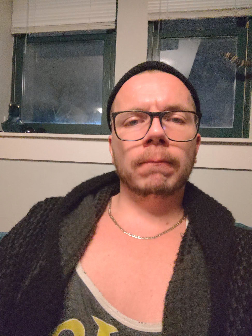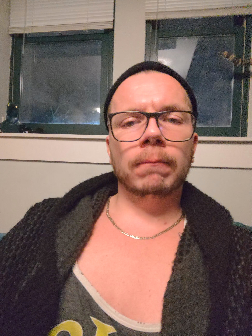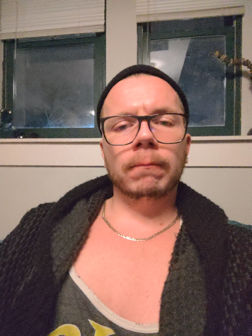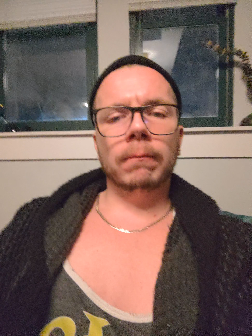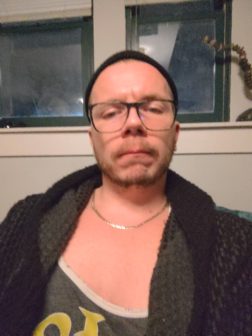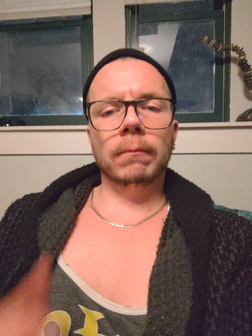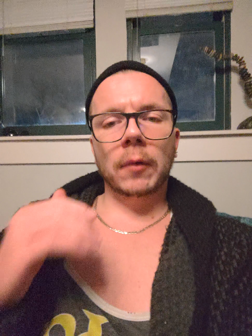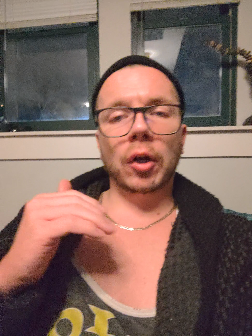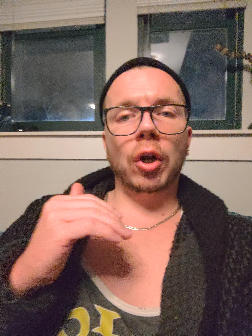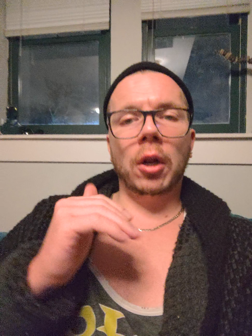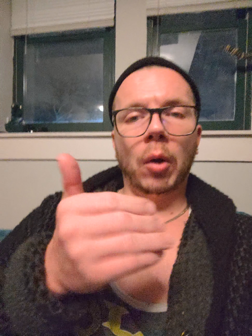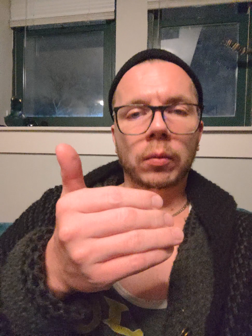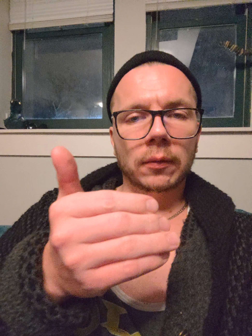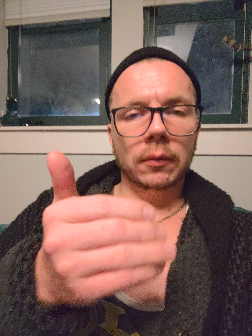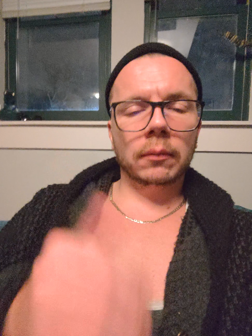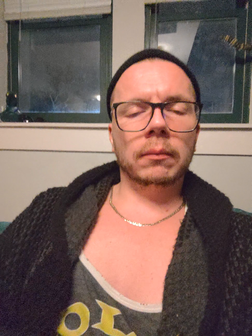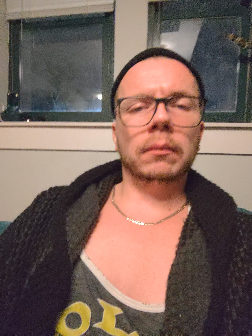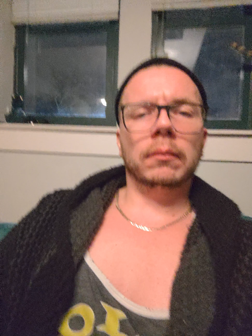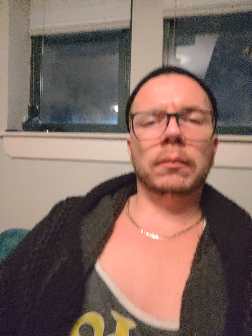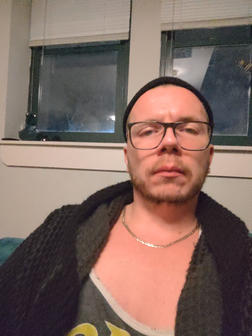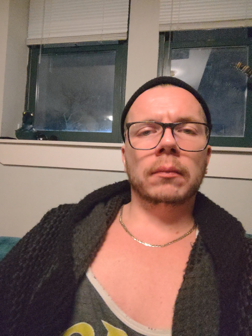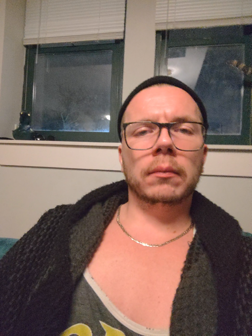close